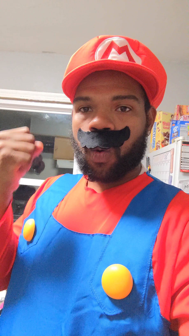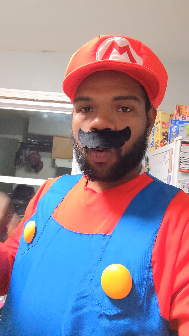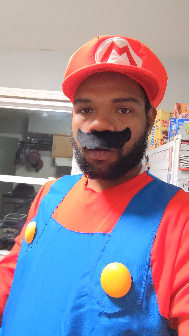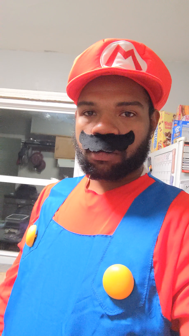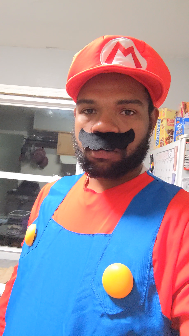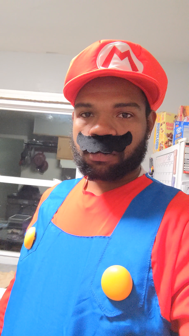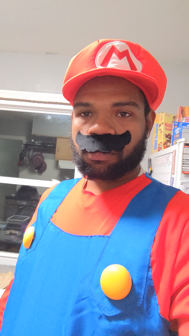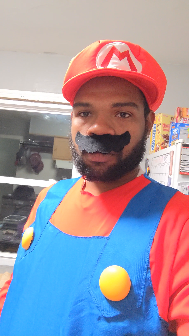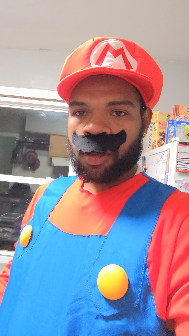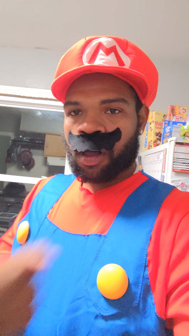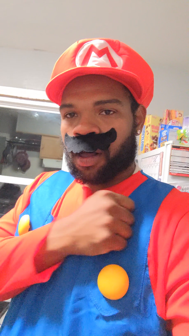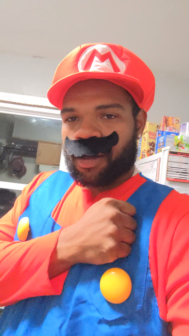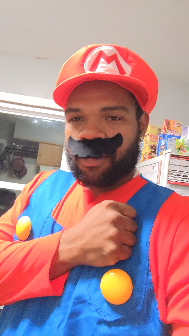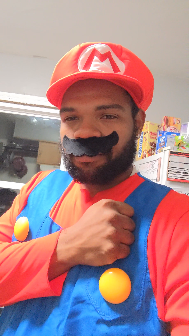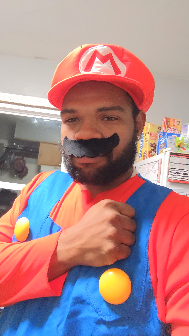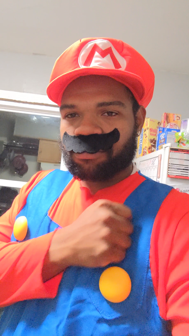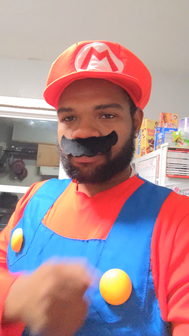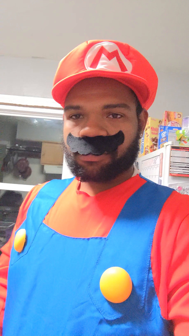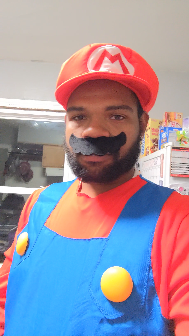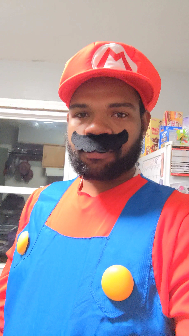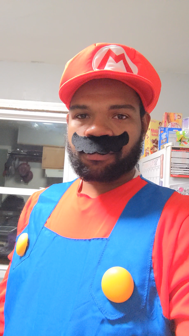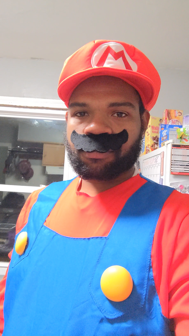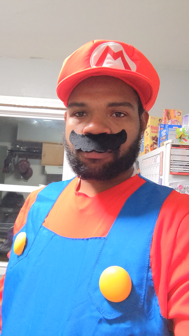hug